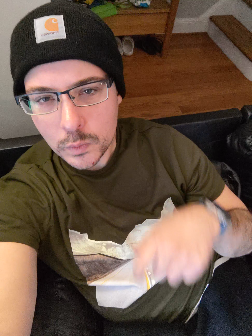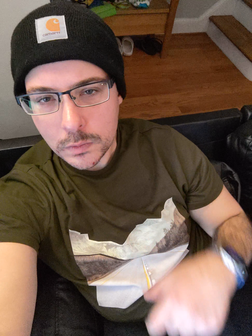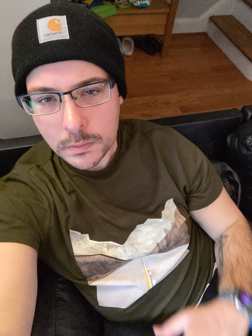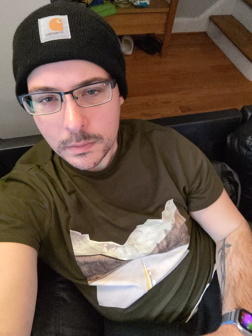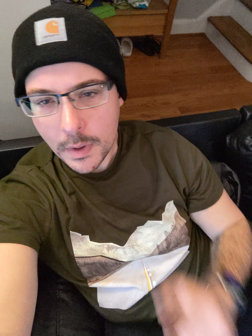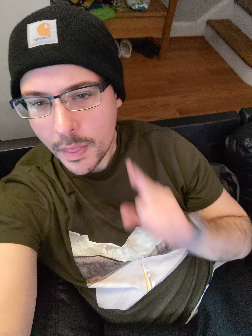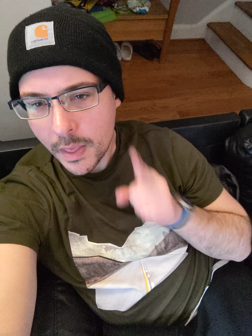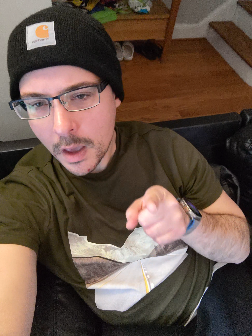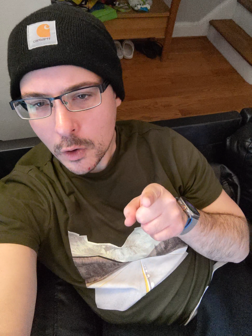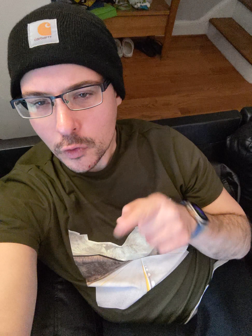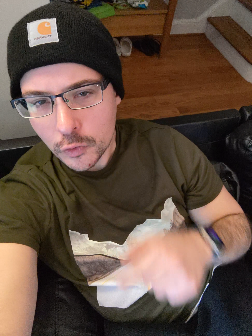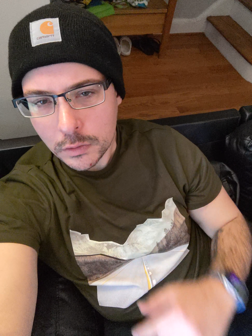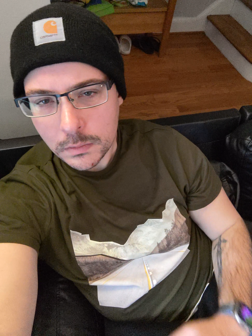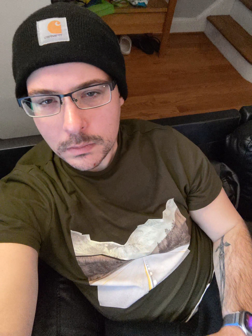there